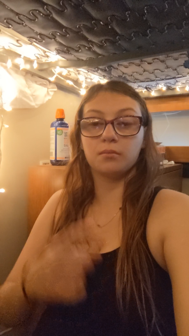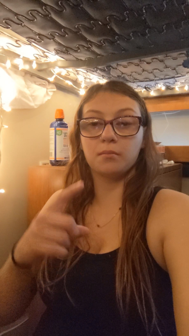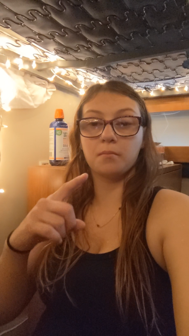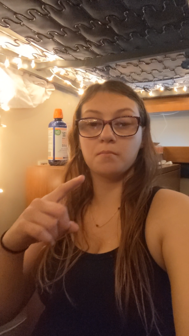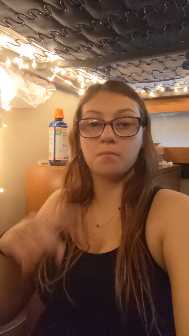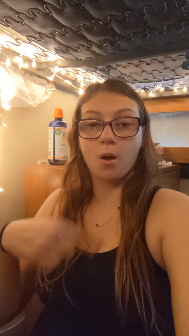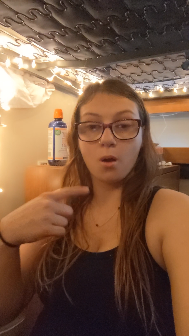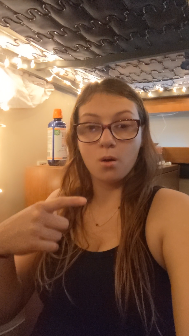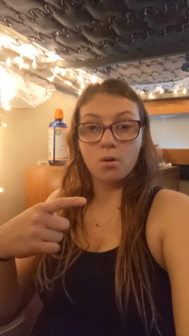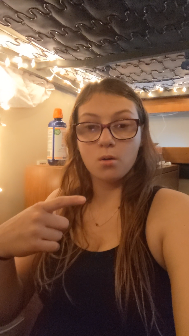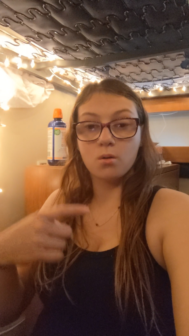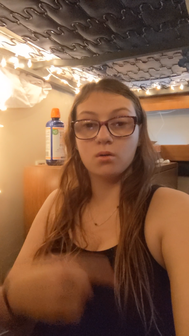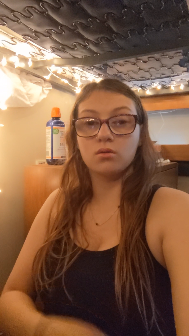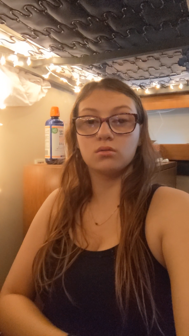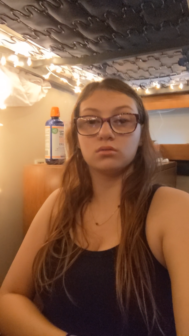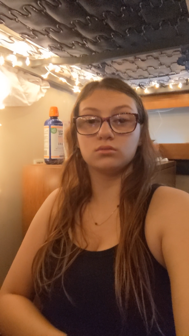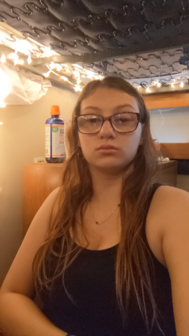about